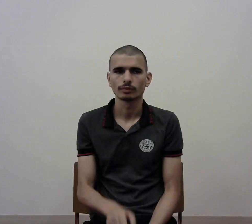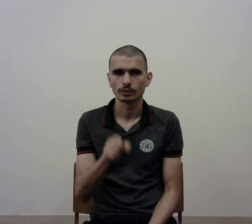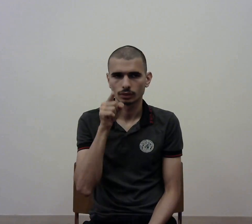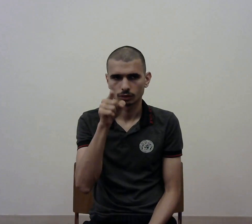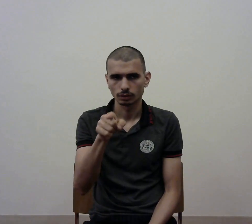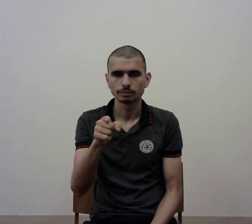siz